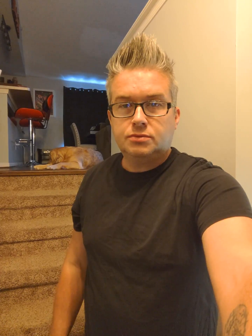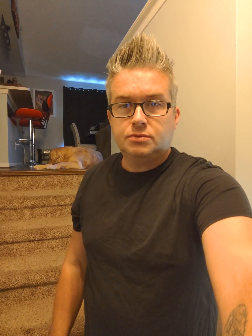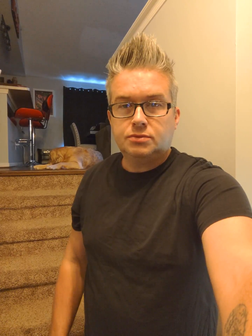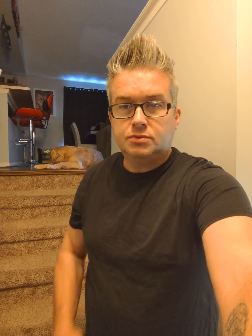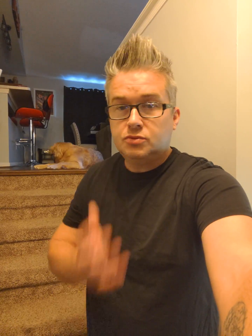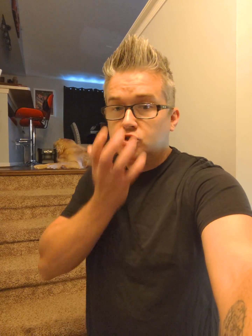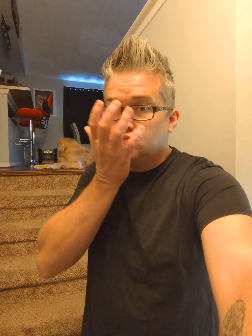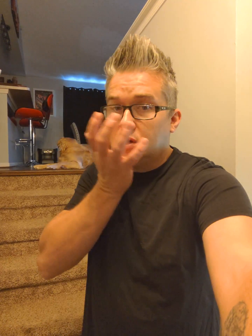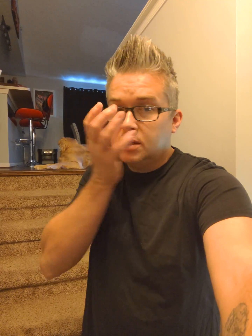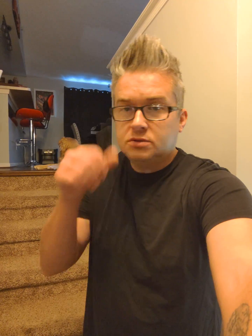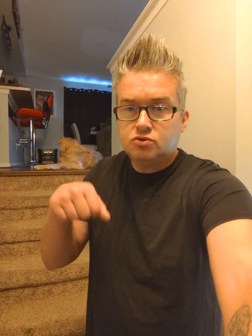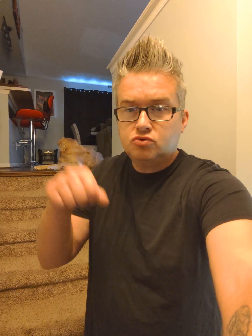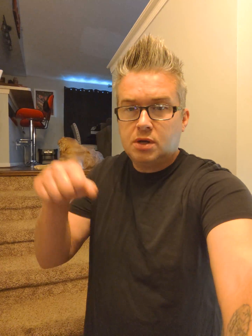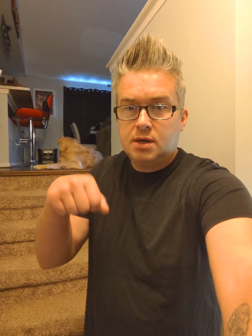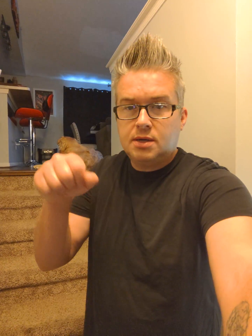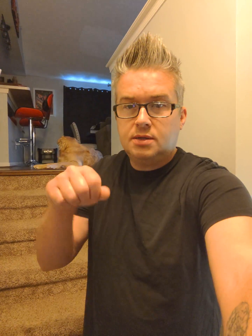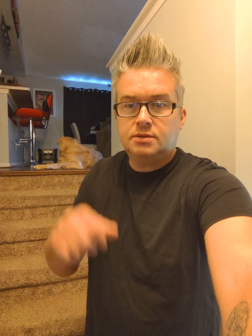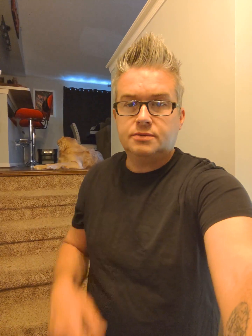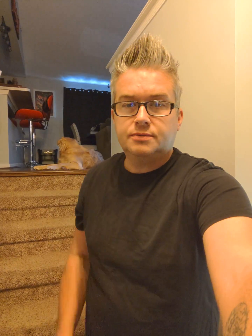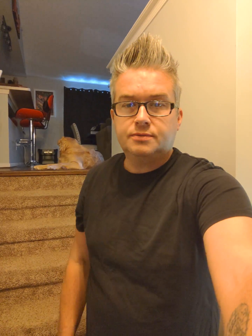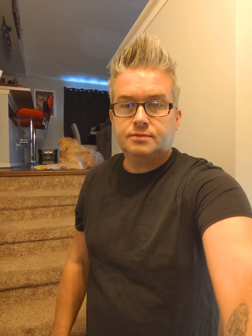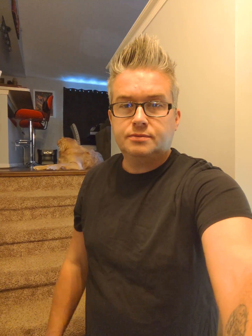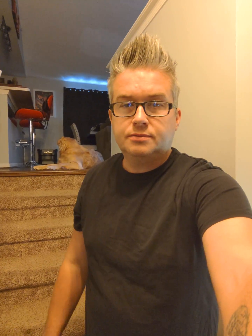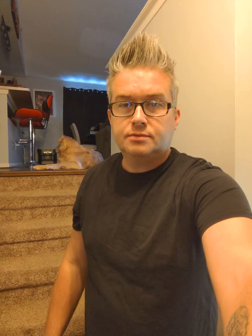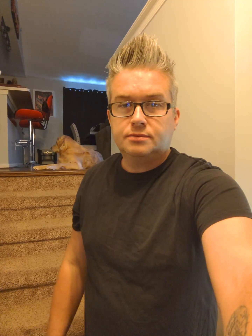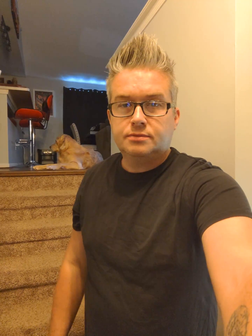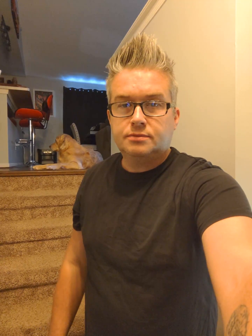lawn mower